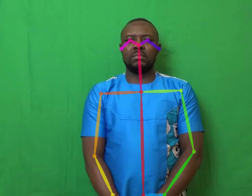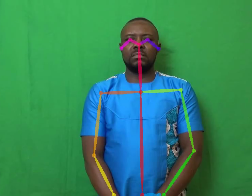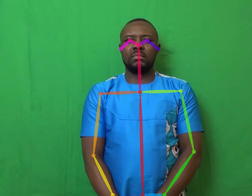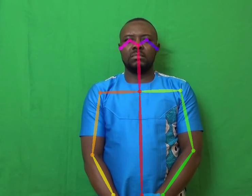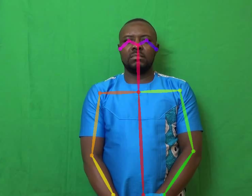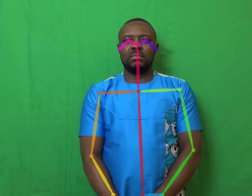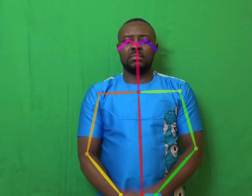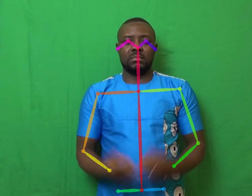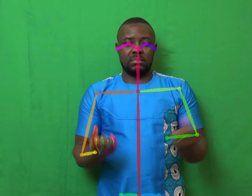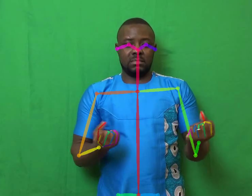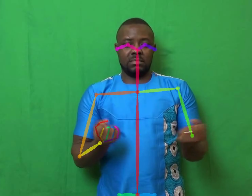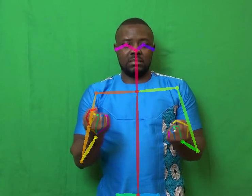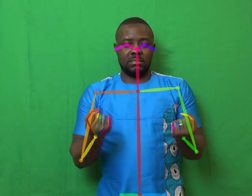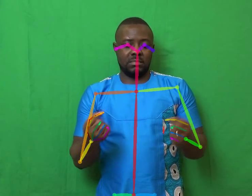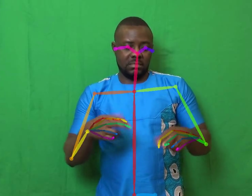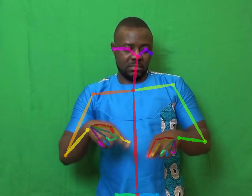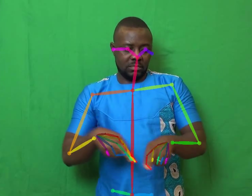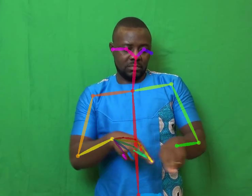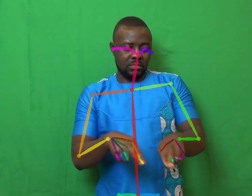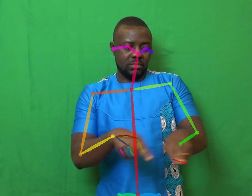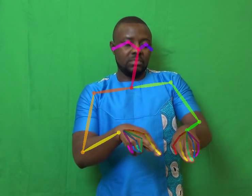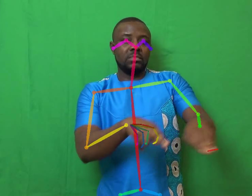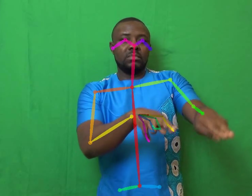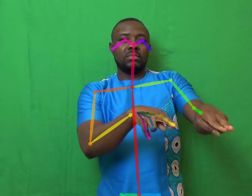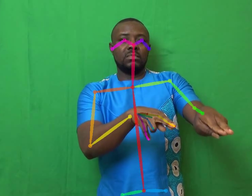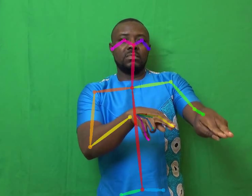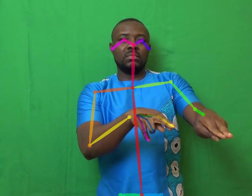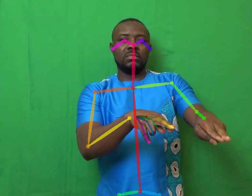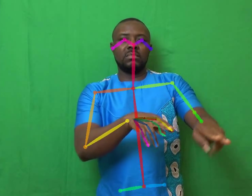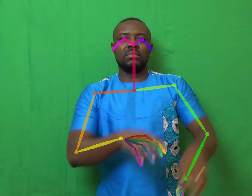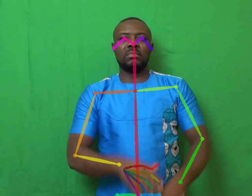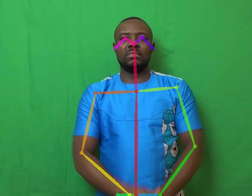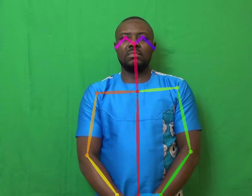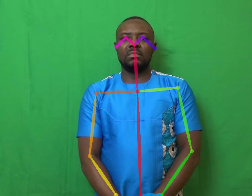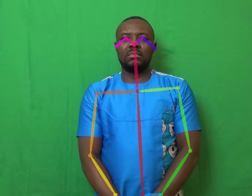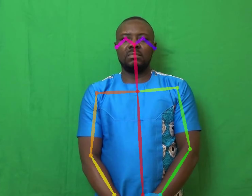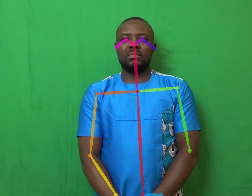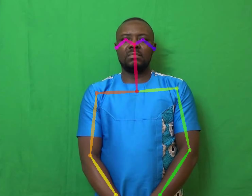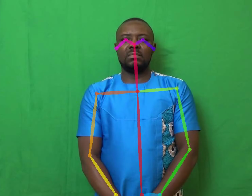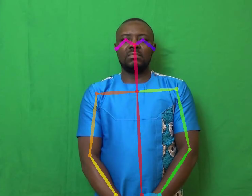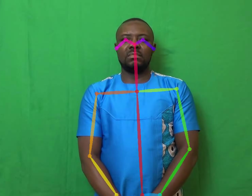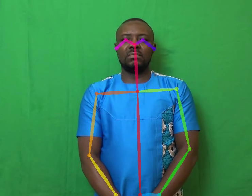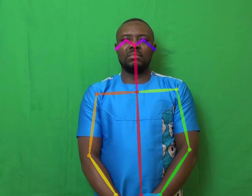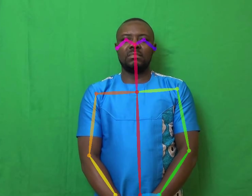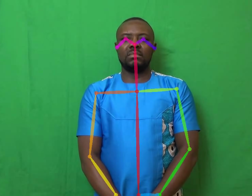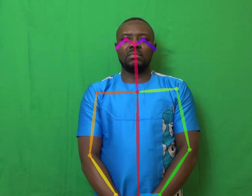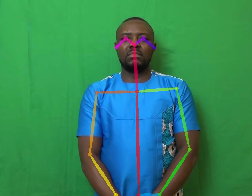road